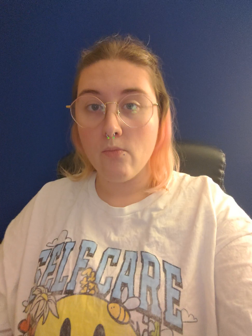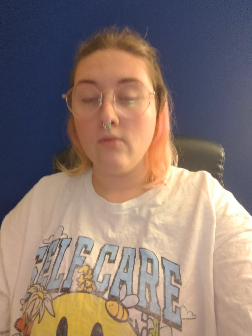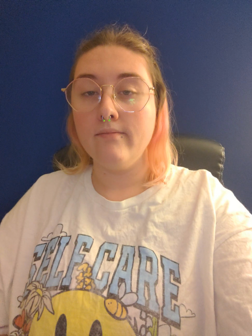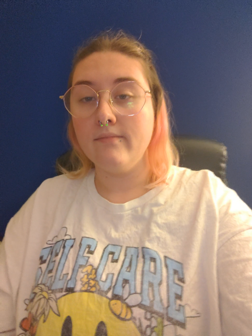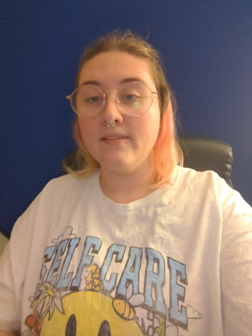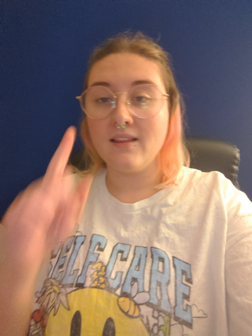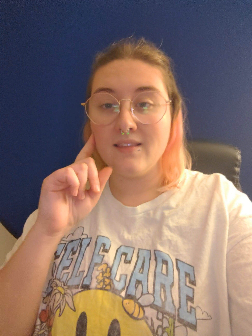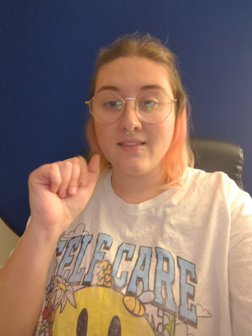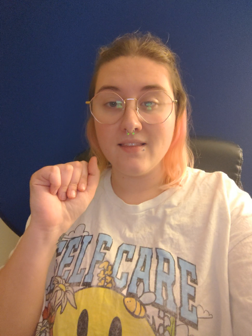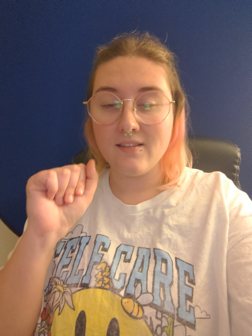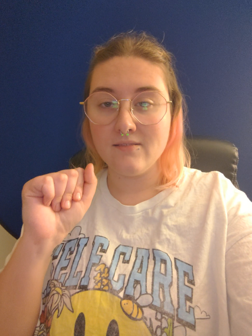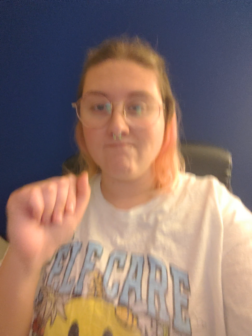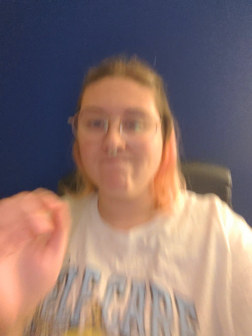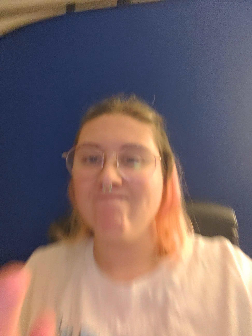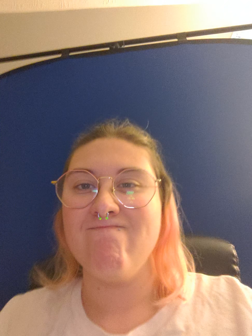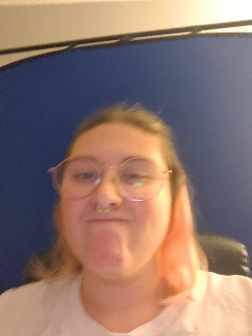loud